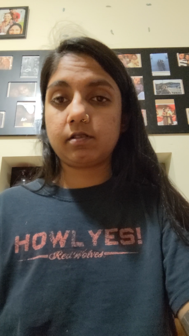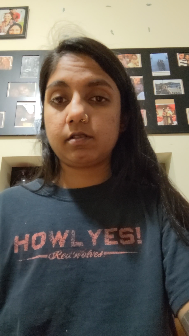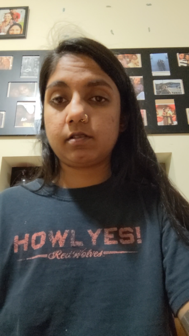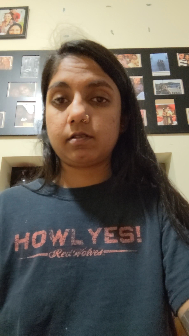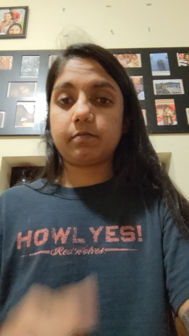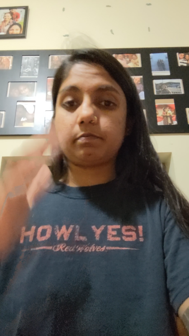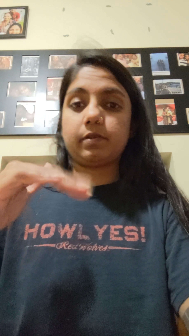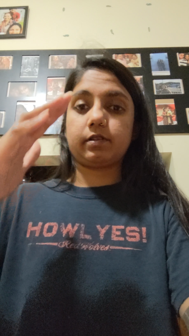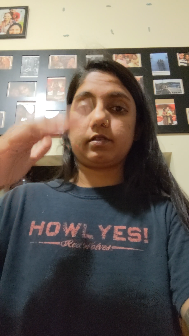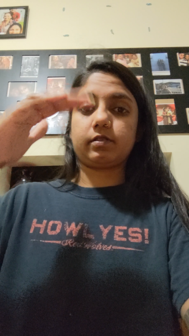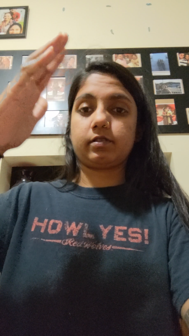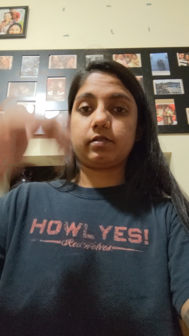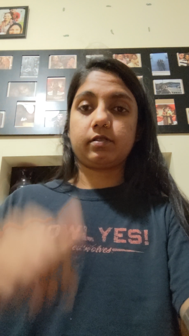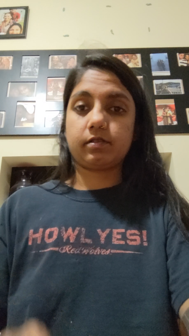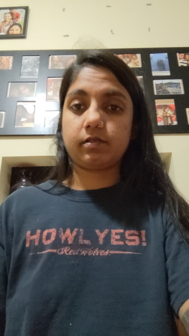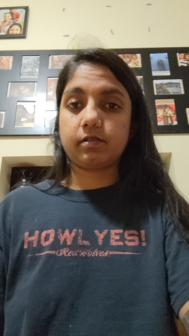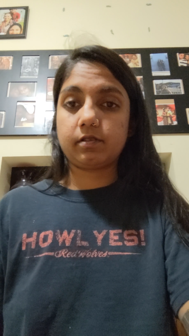build